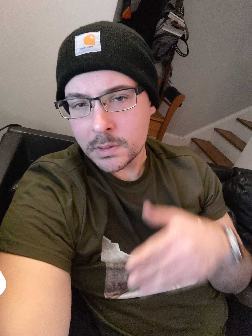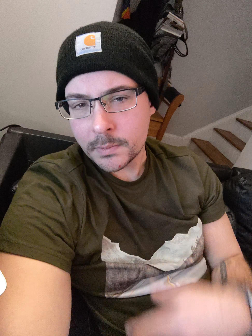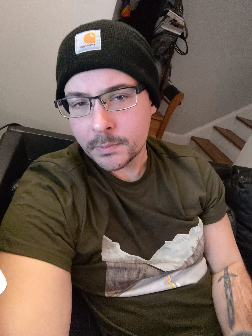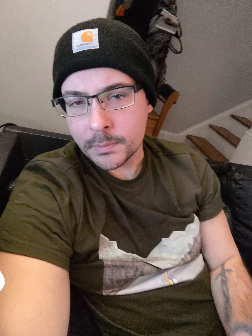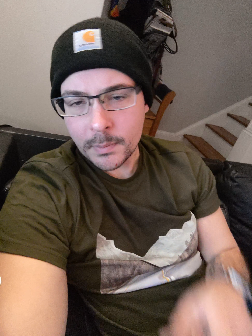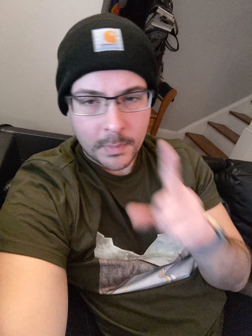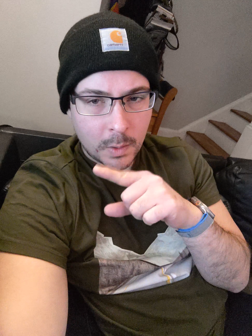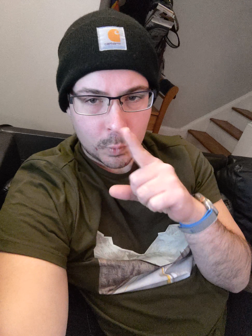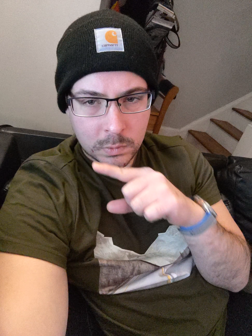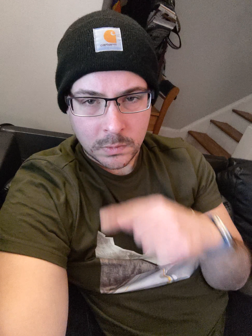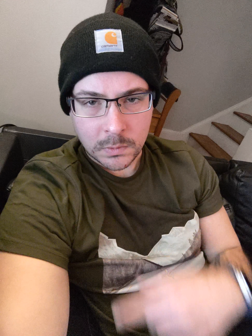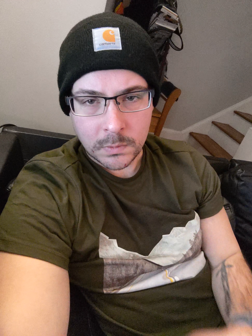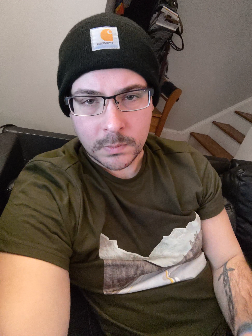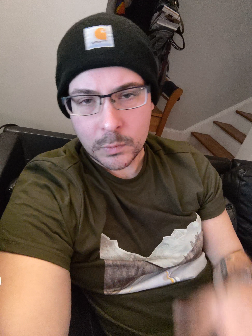mouse